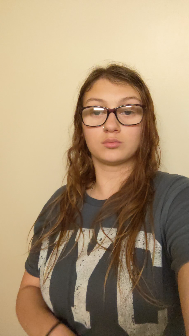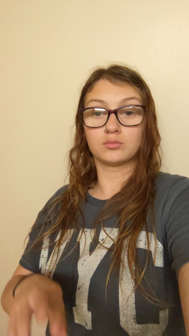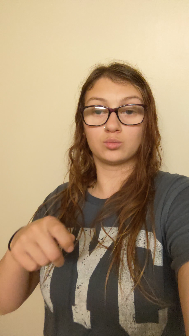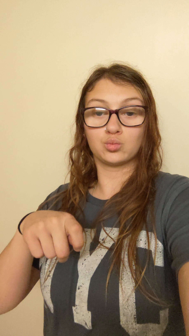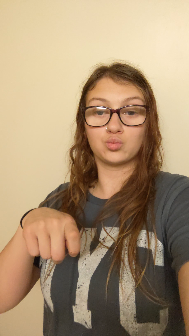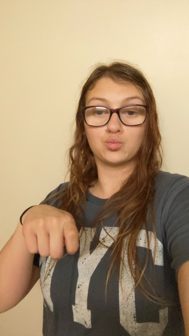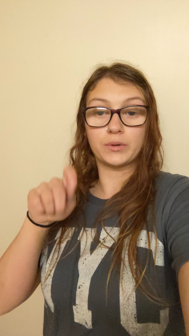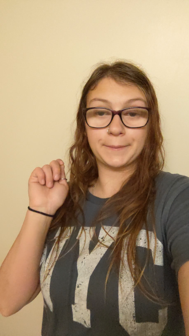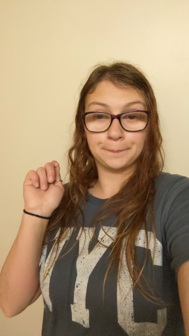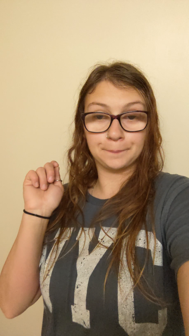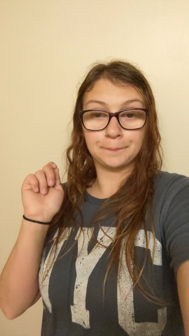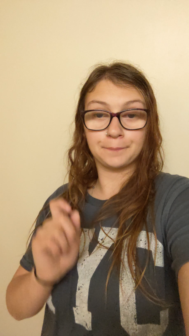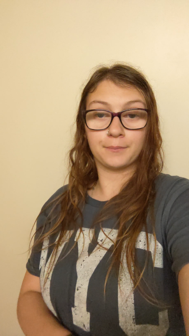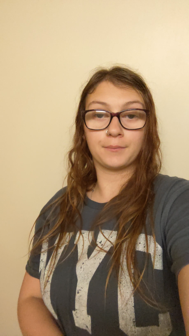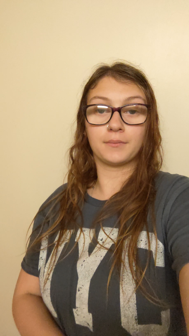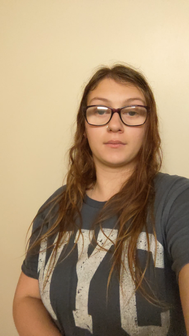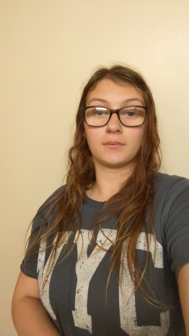rip